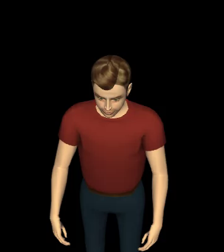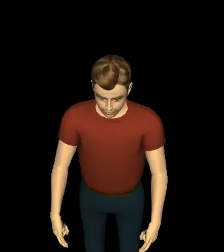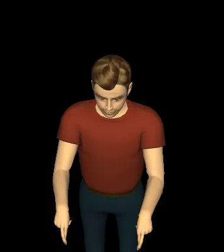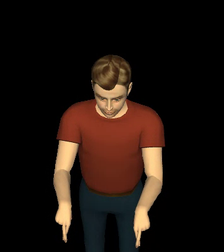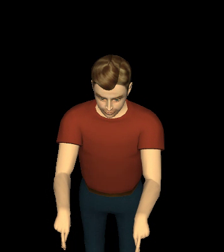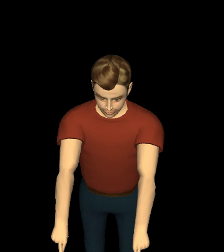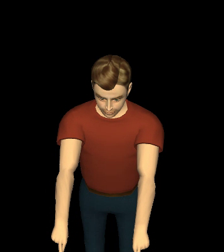طريق